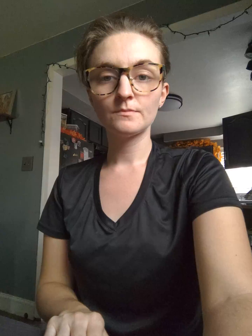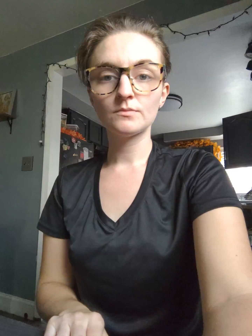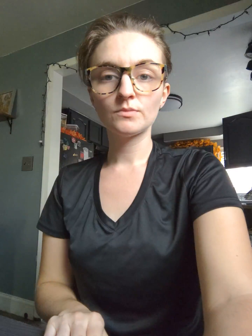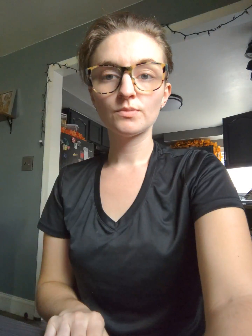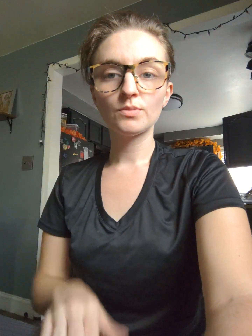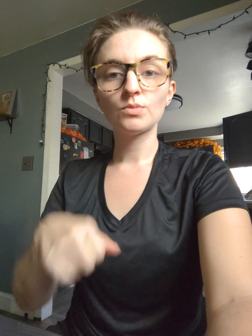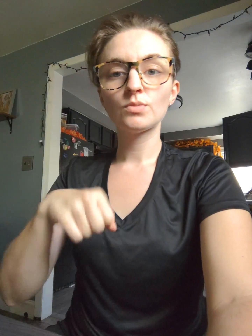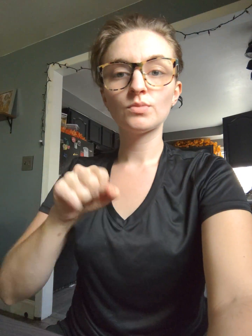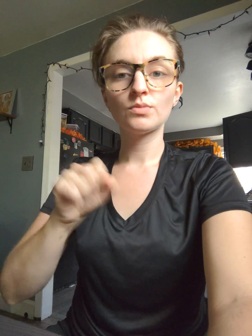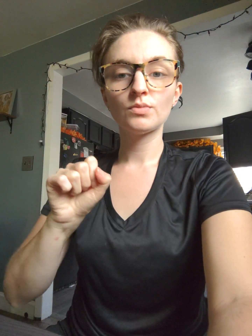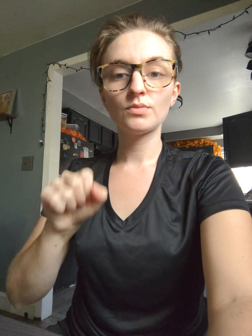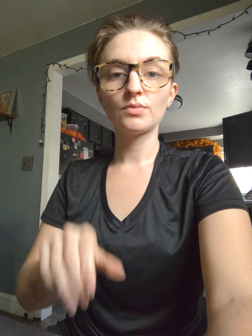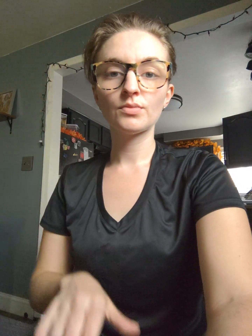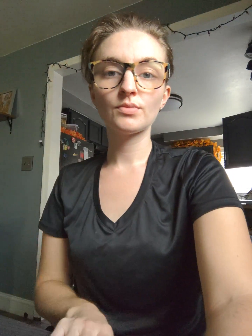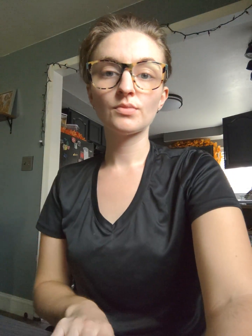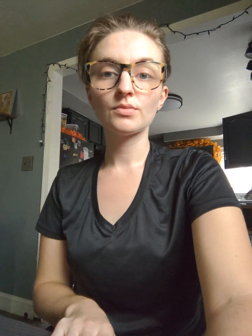motorcycle